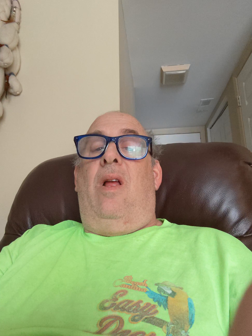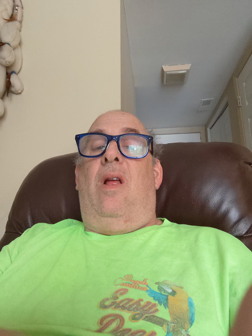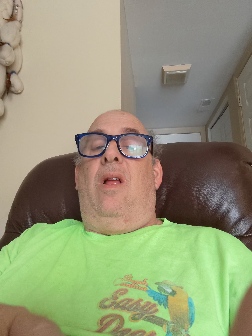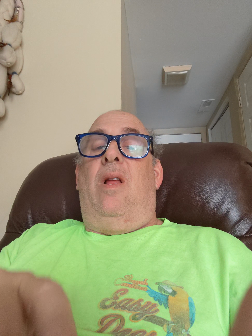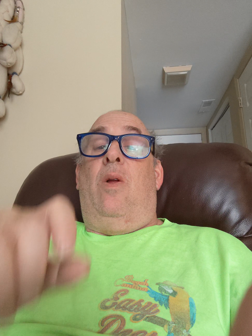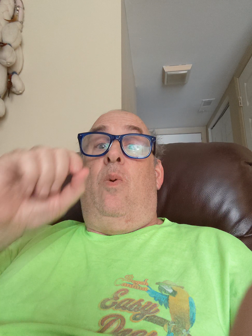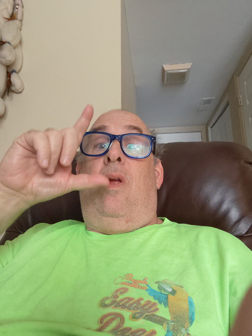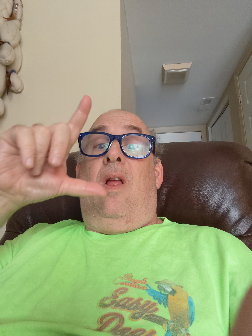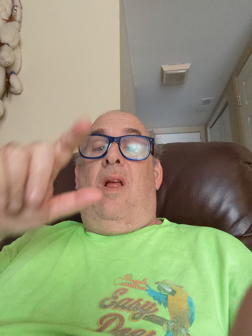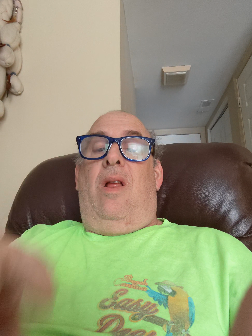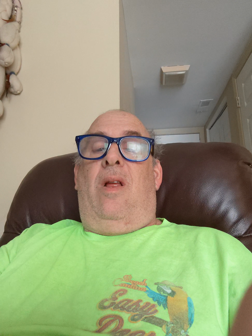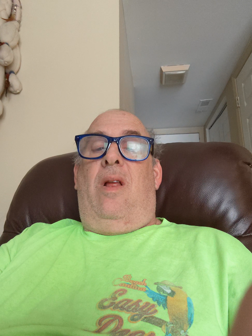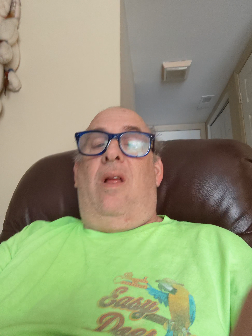awake